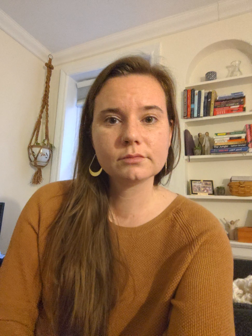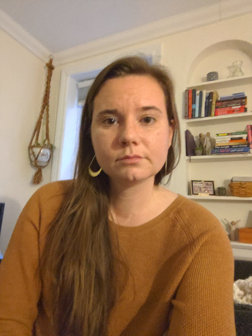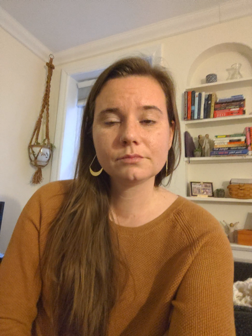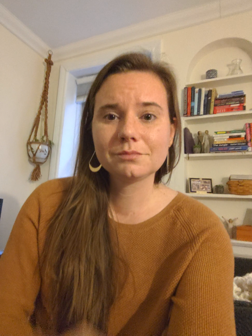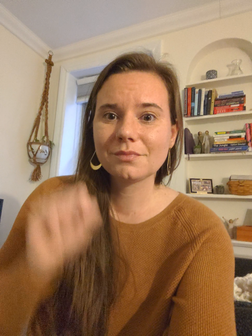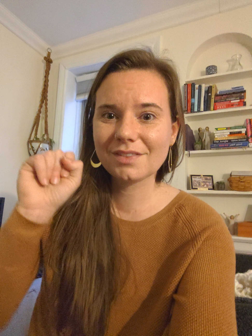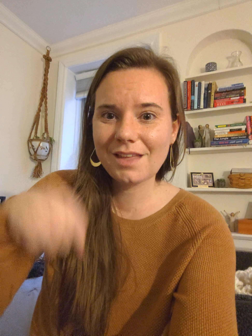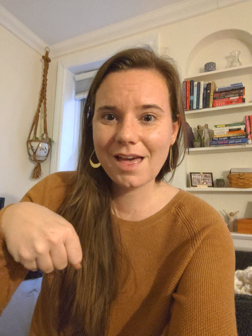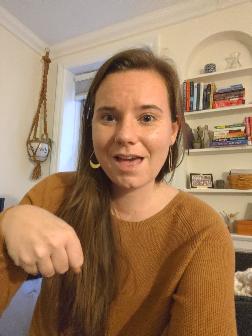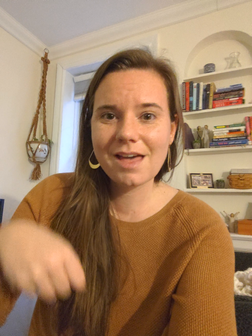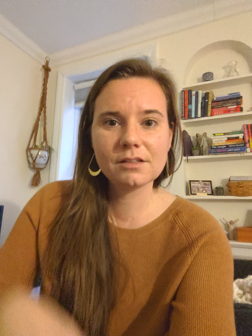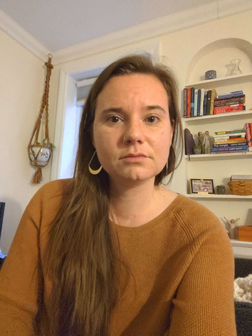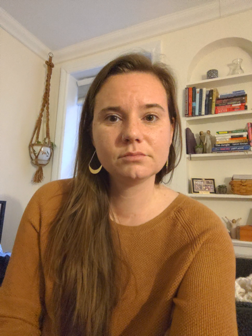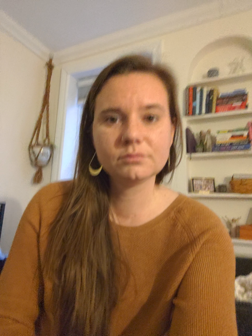can